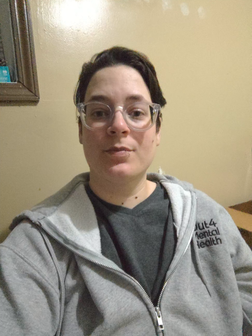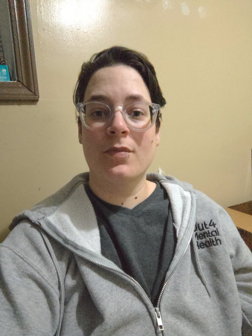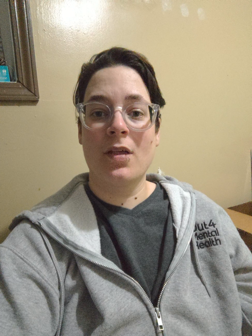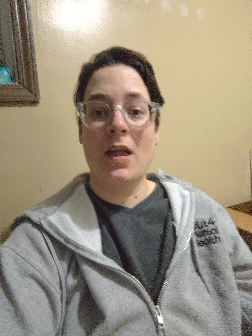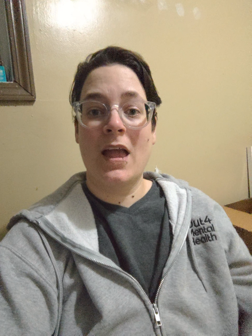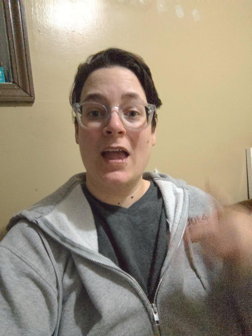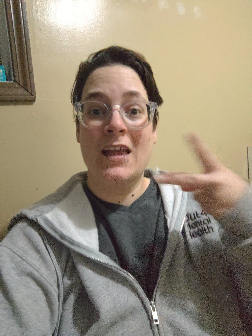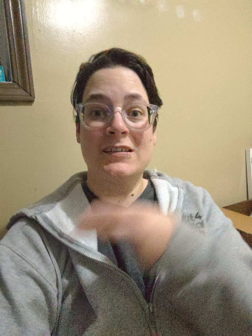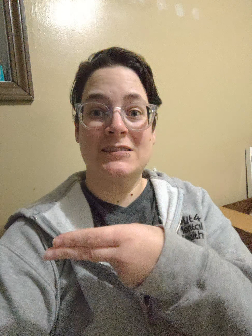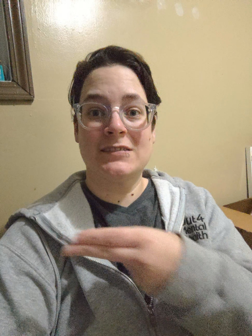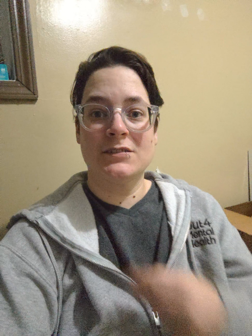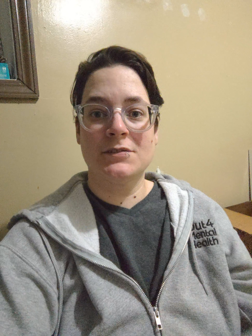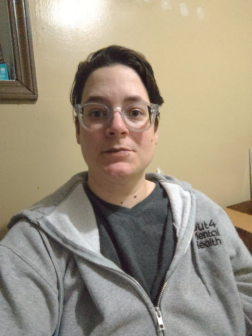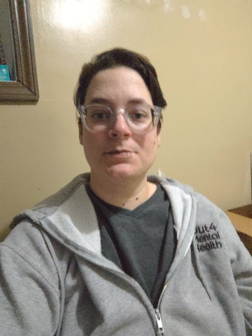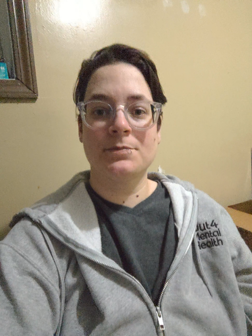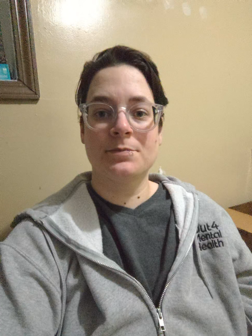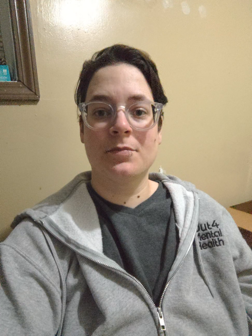cut